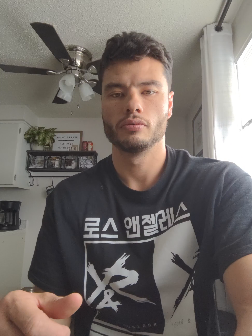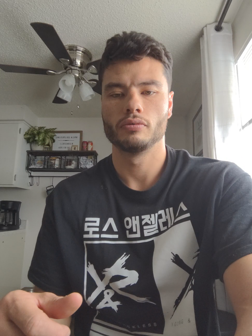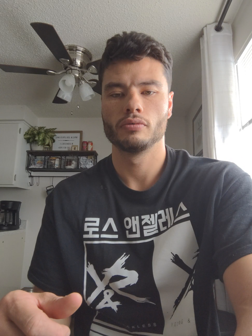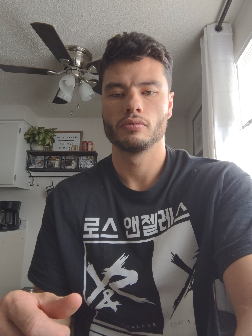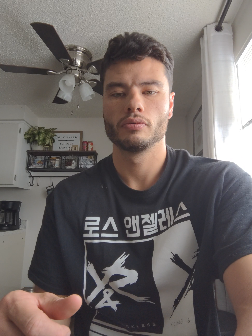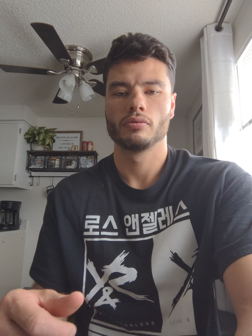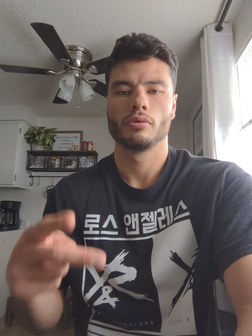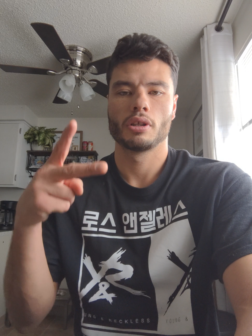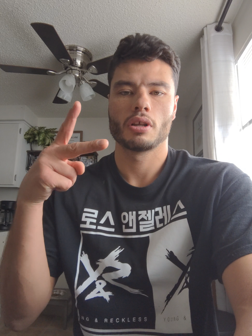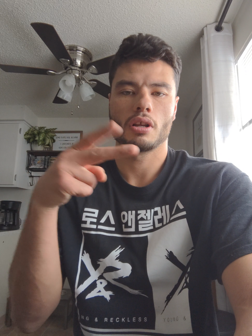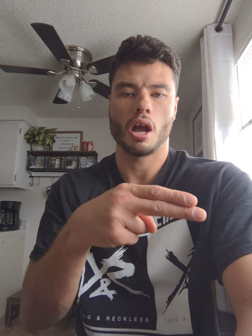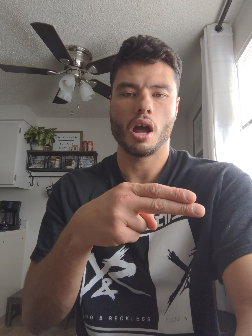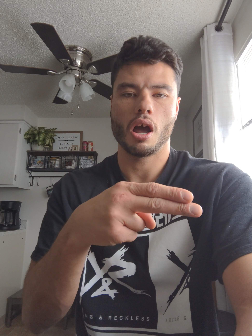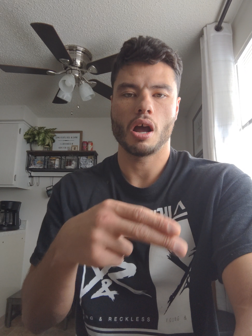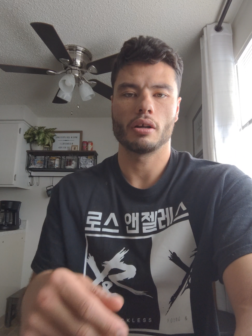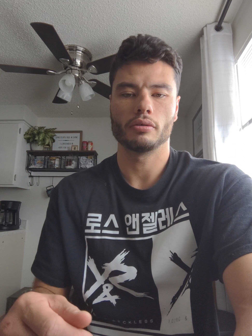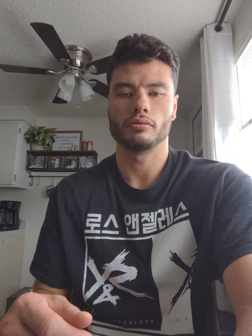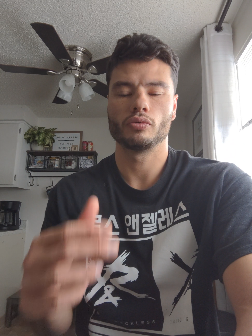cut